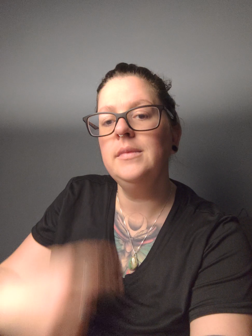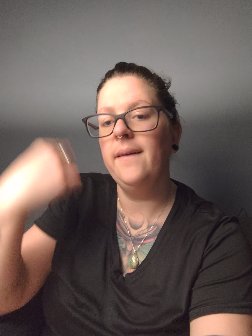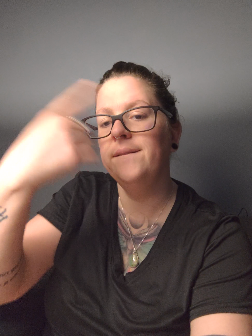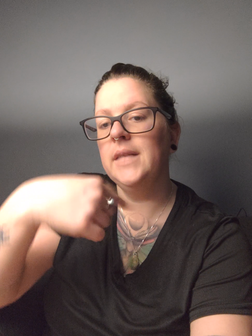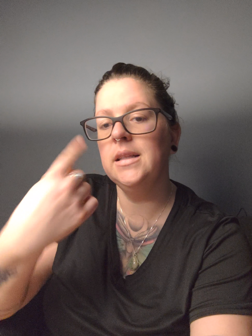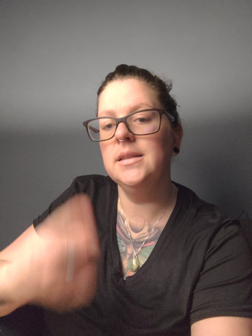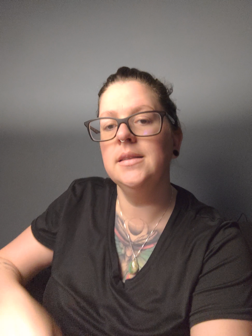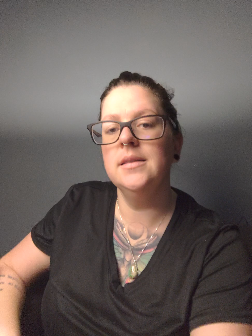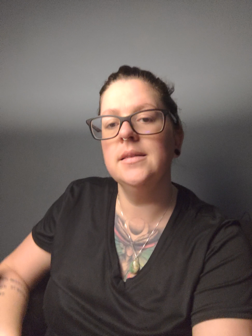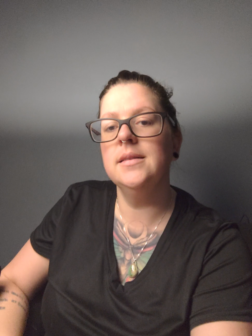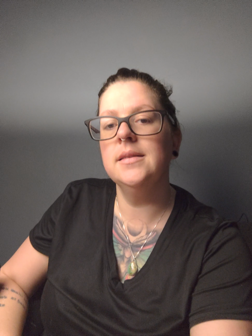face